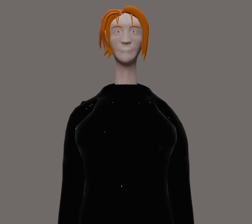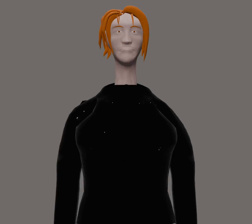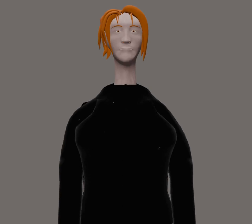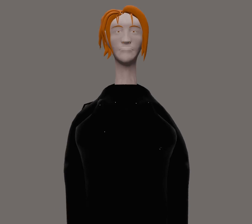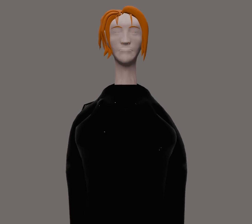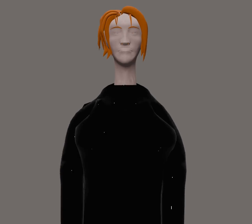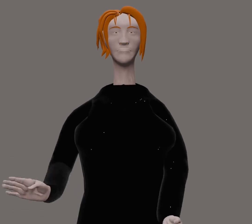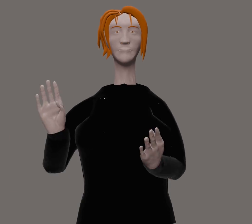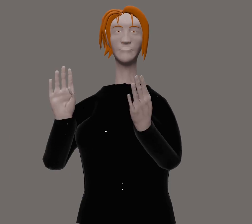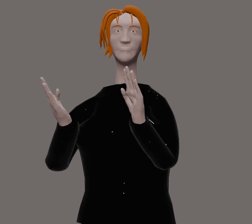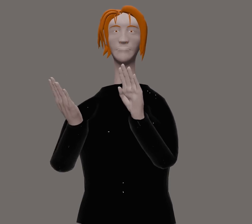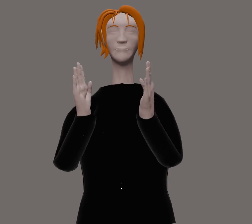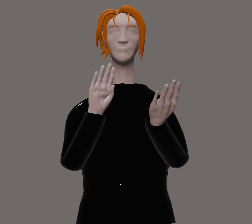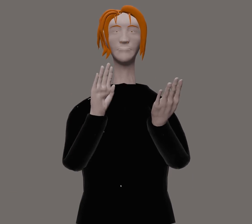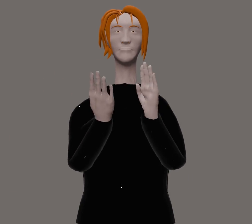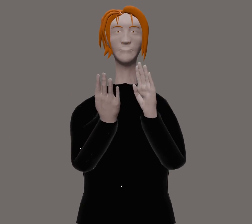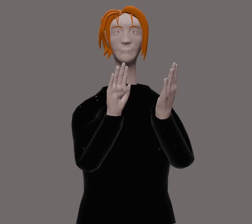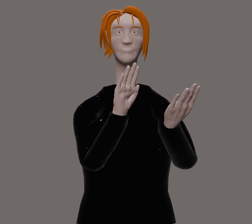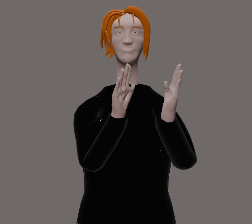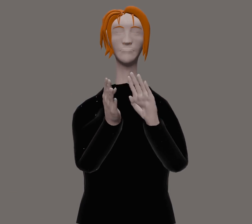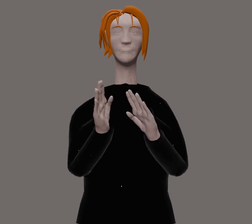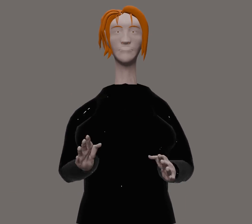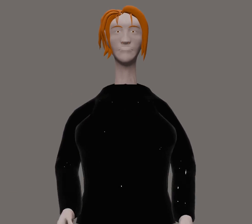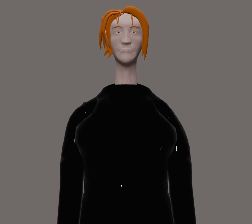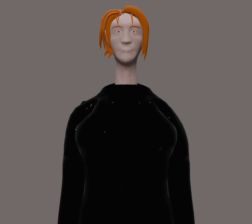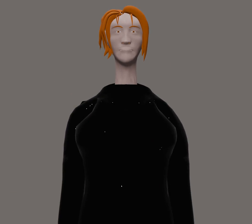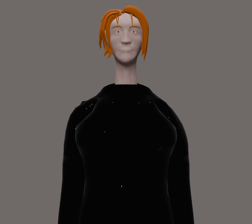Blinds Vertical